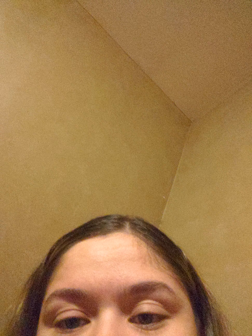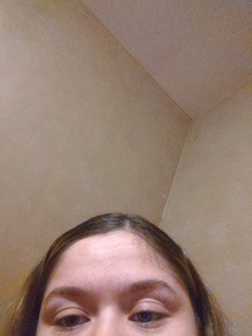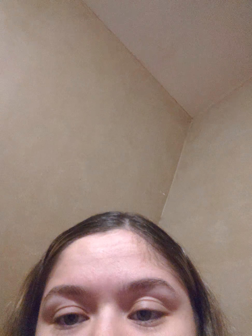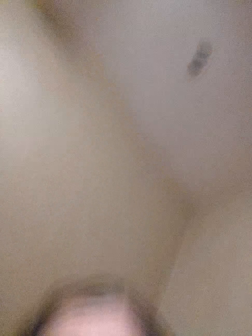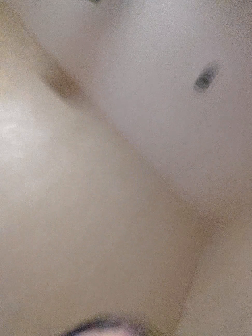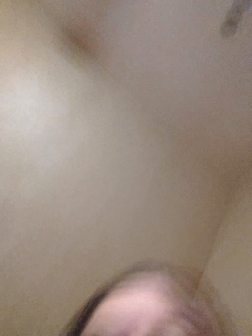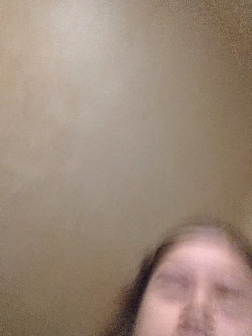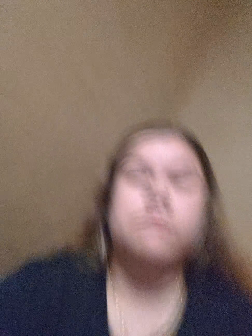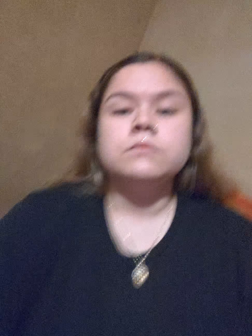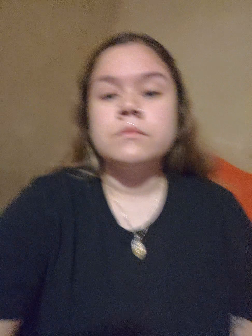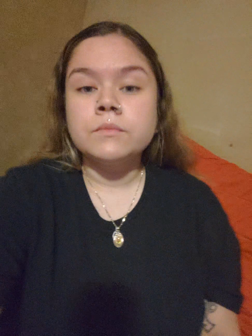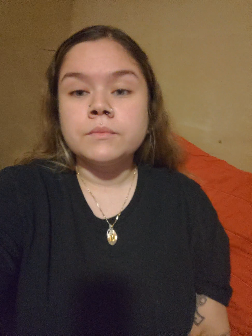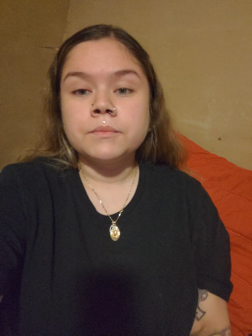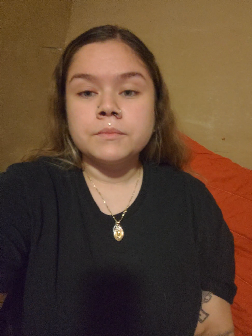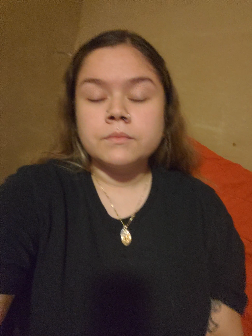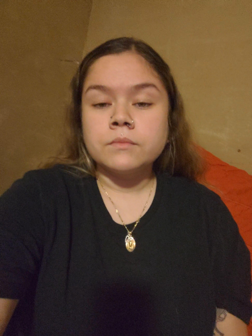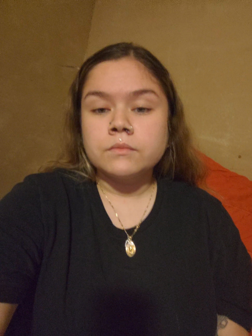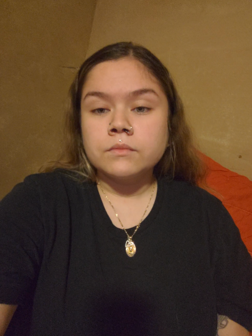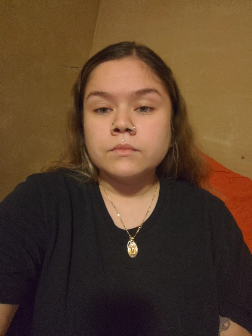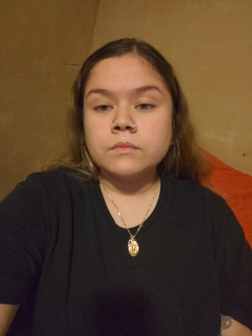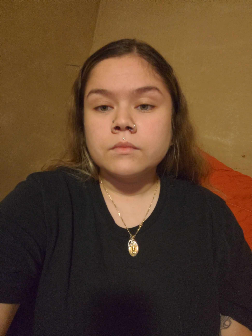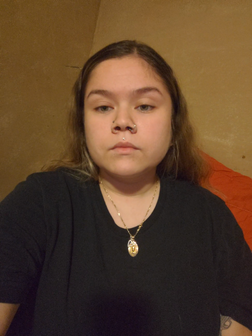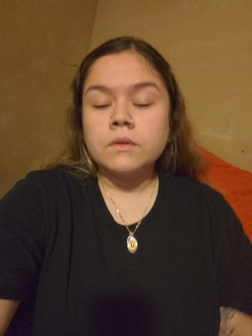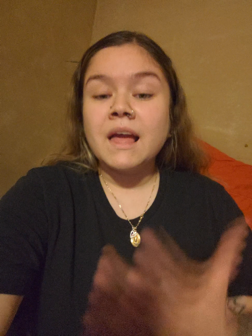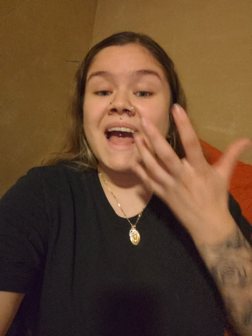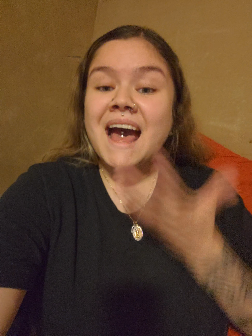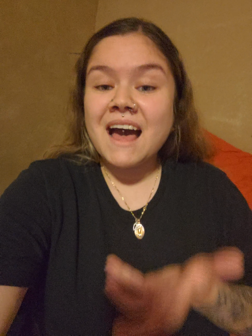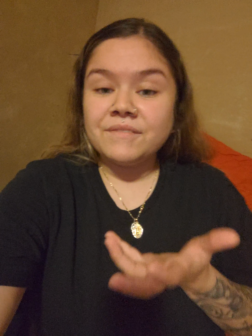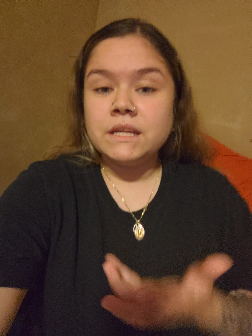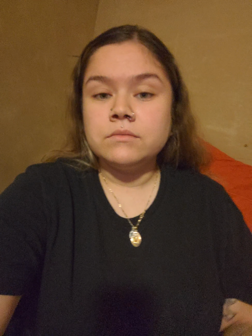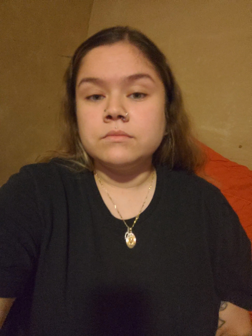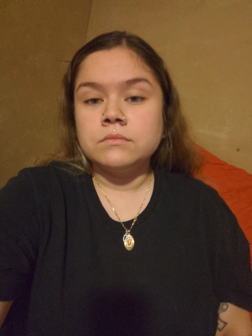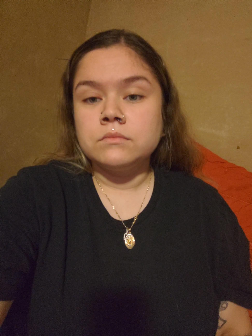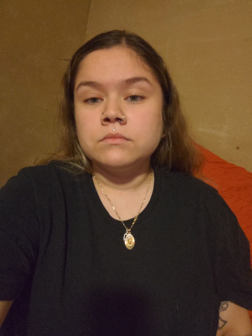heavy